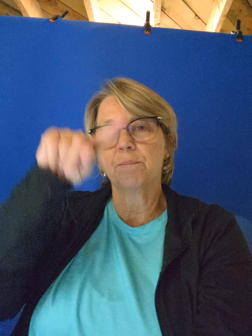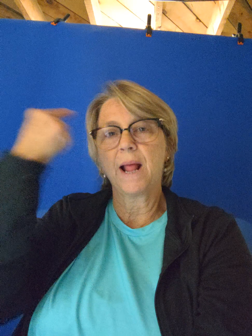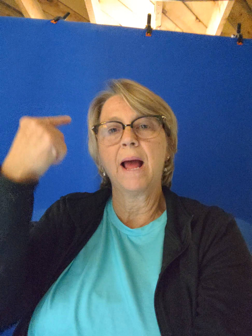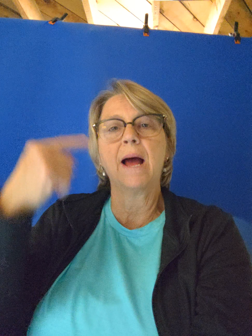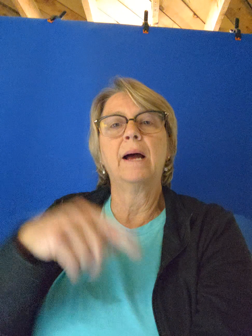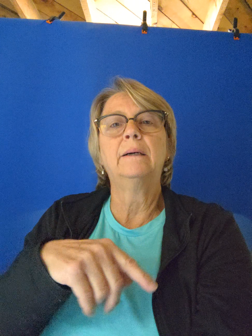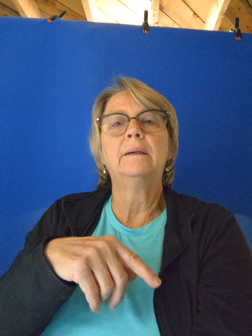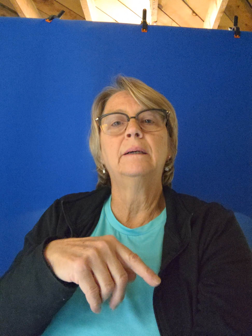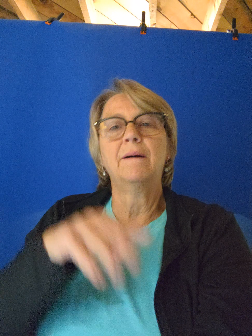black